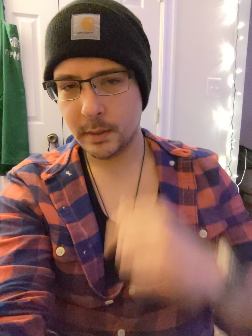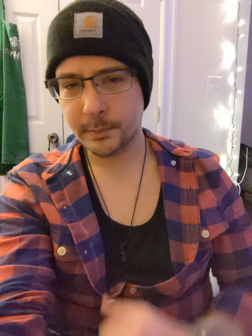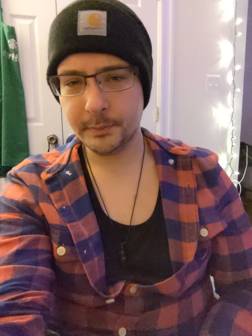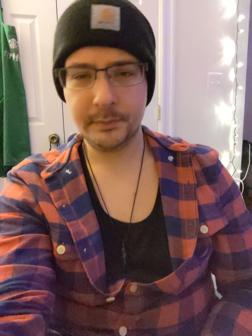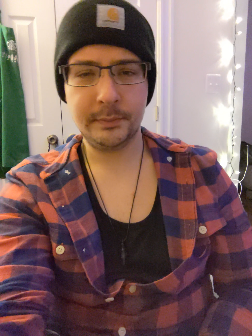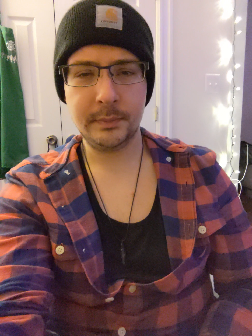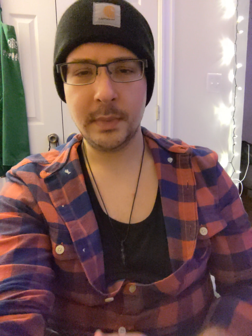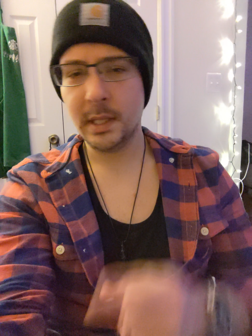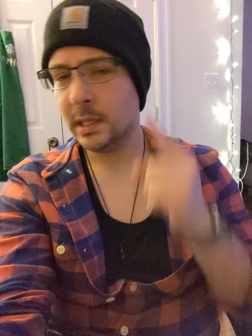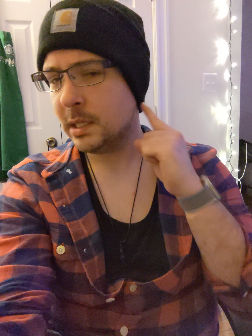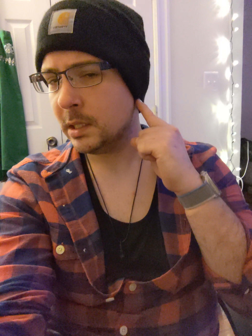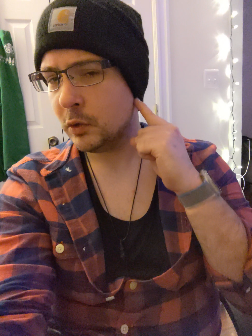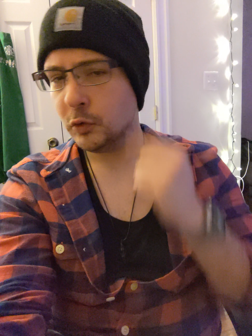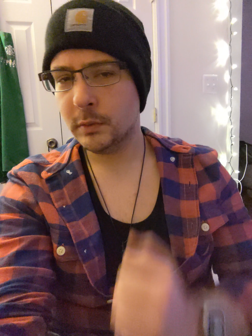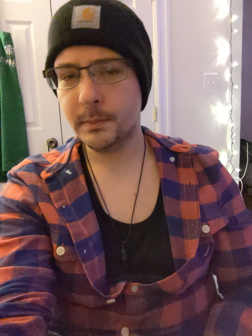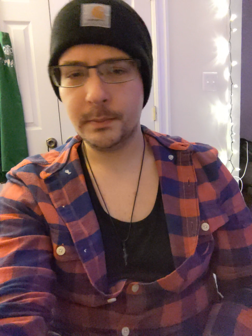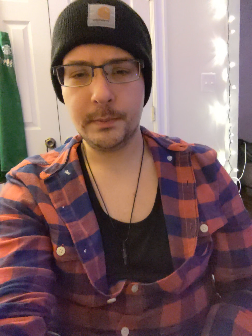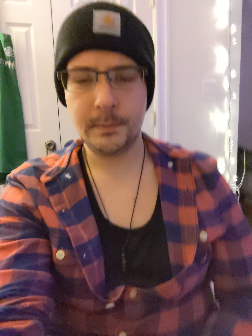ear